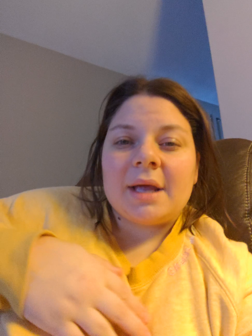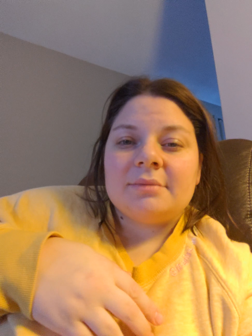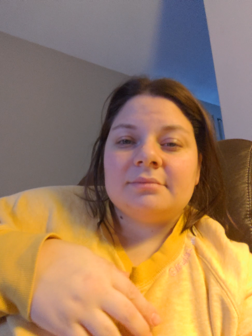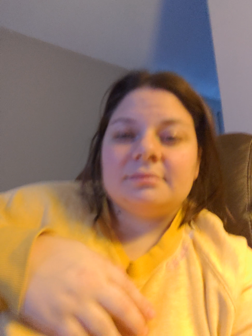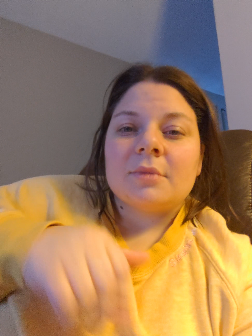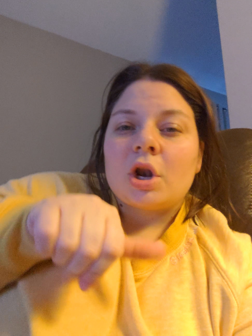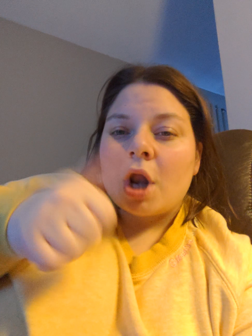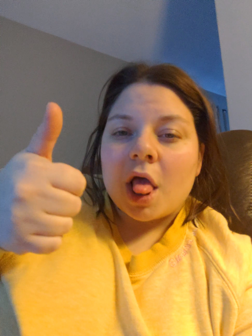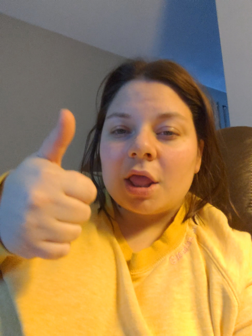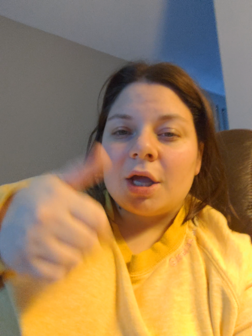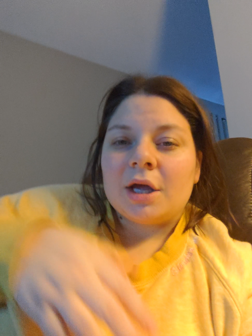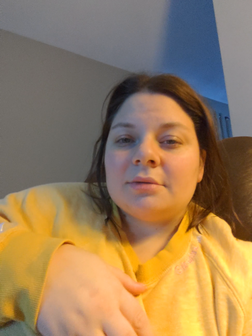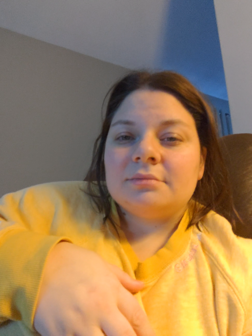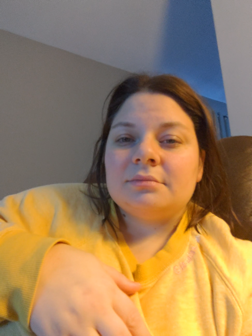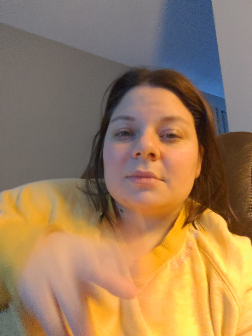another